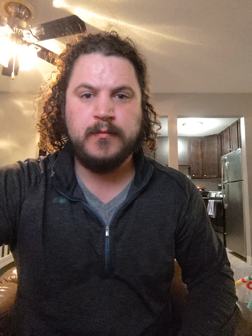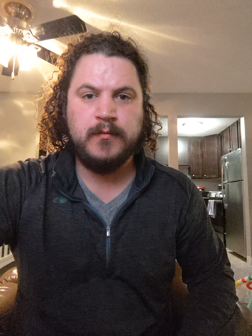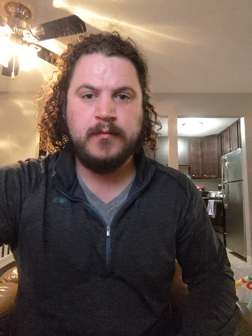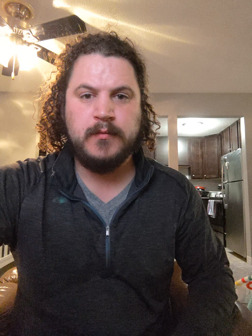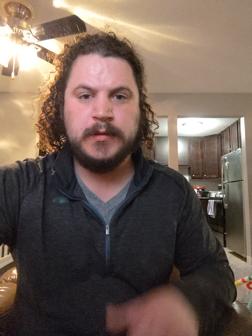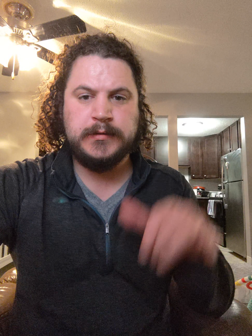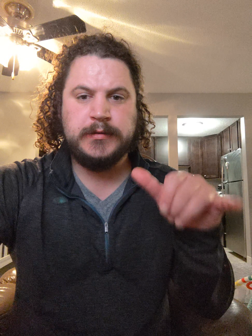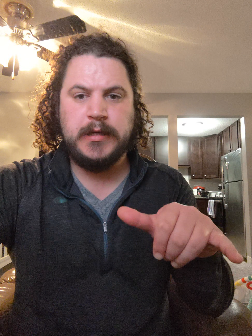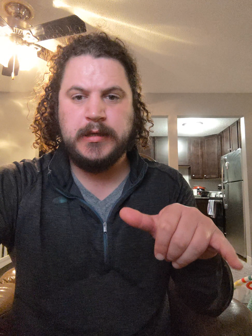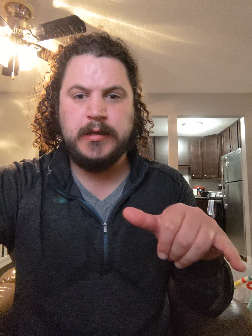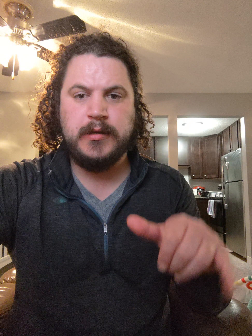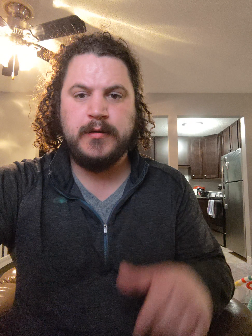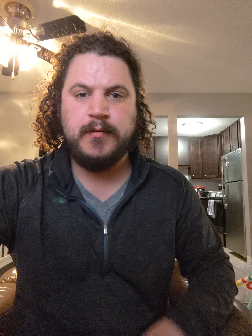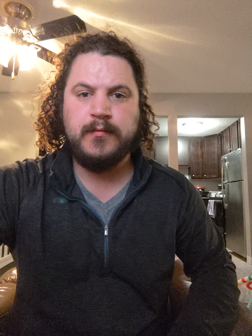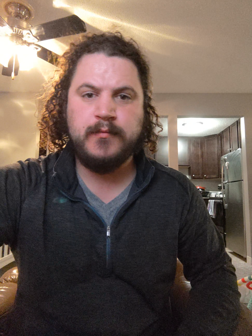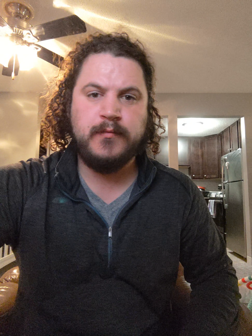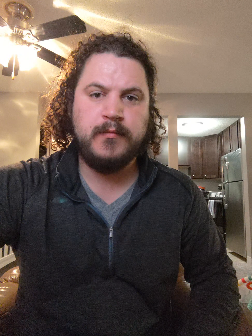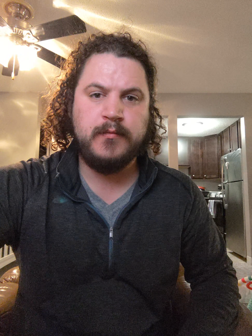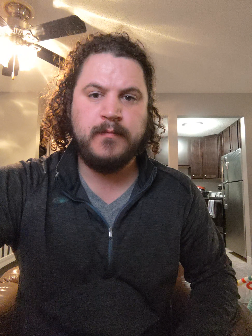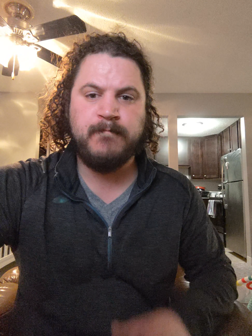stay